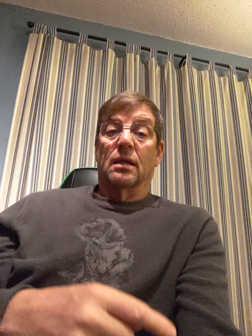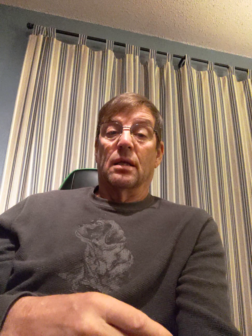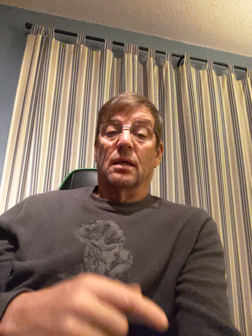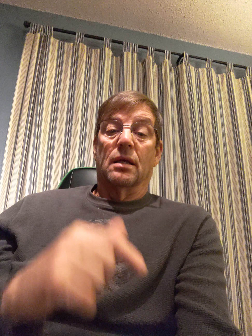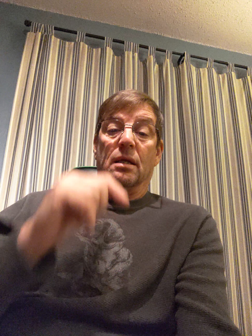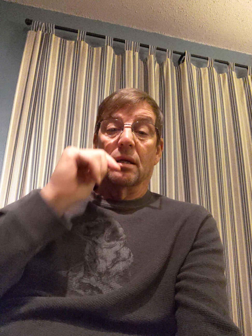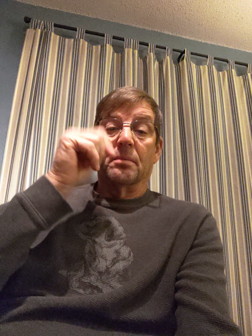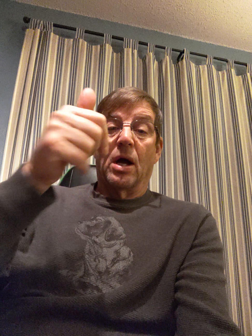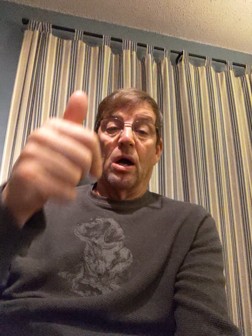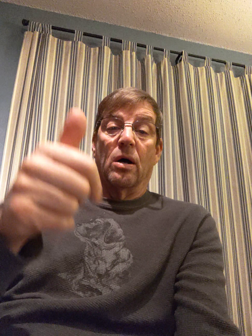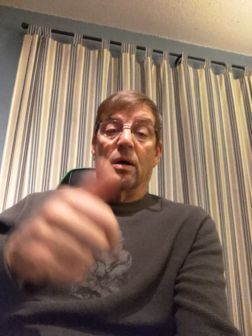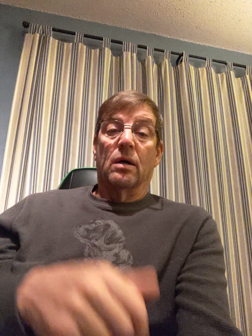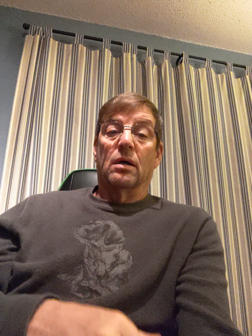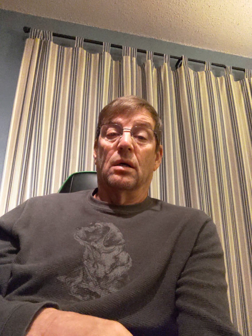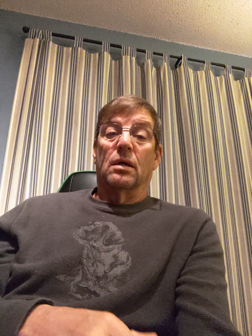tomorrow